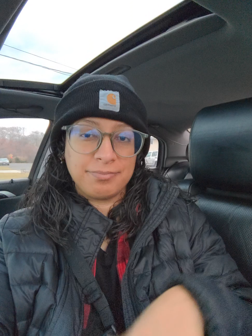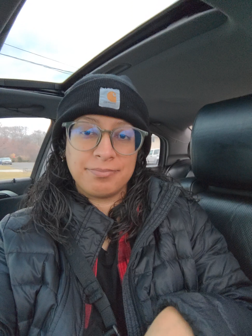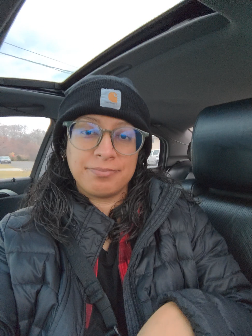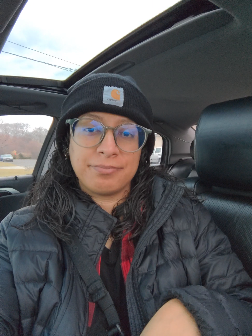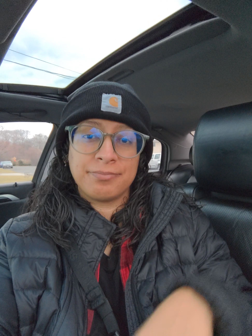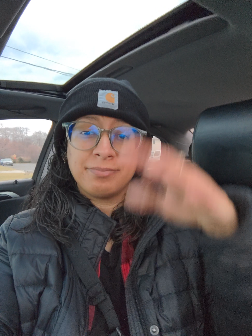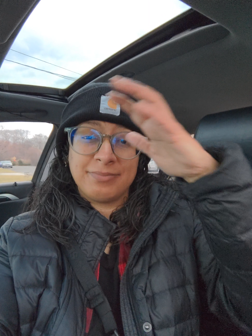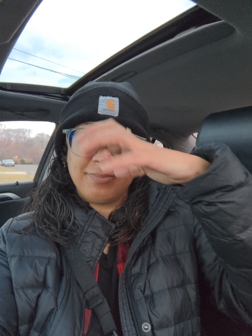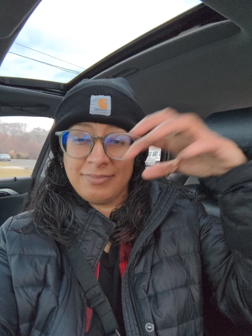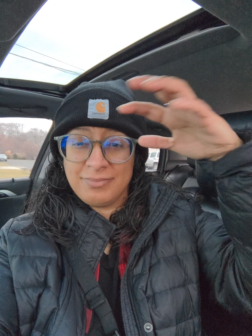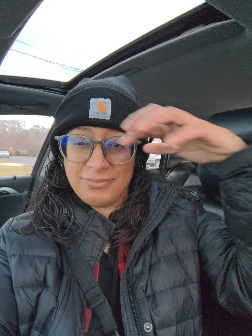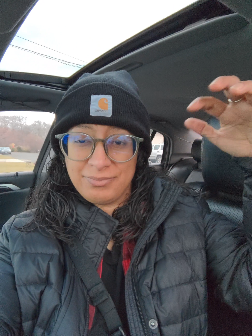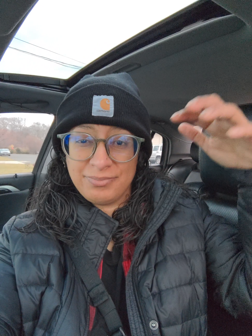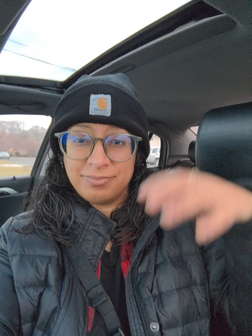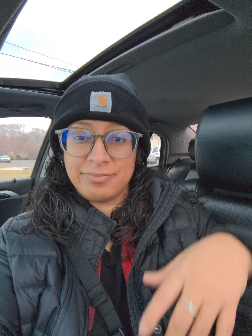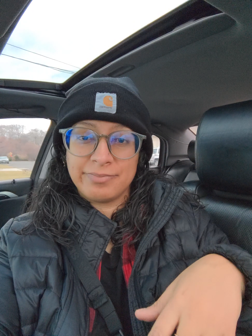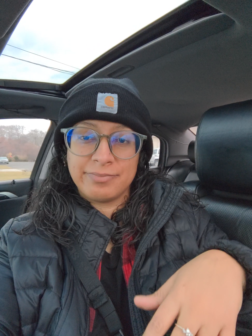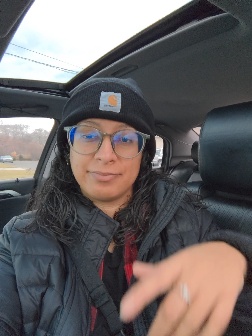cloud